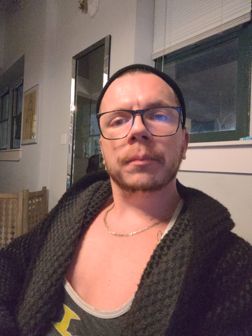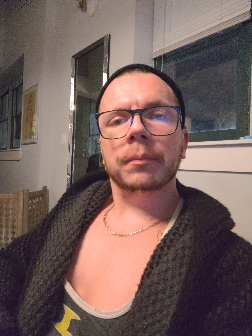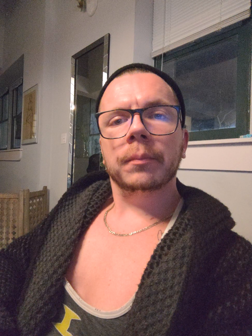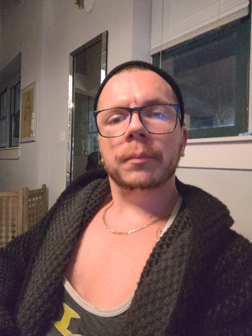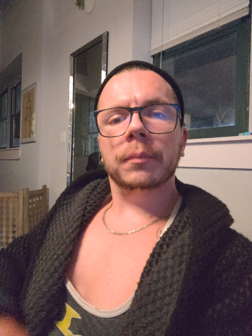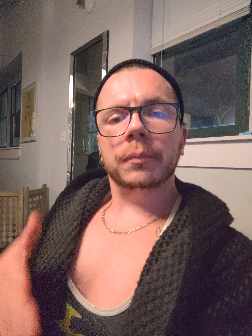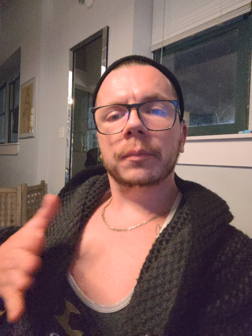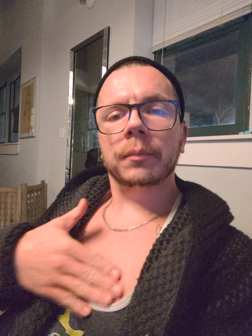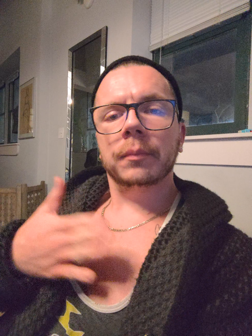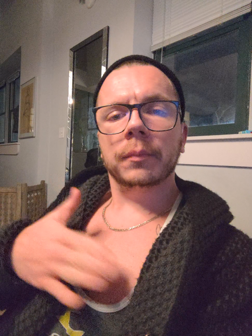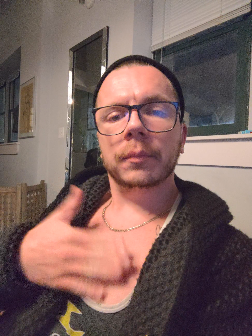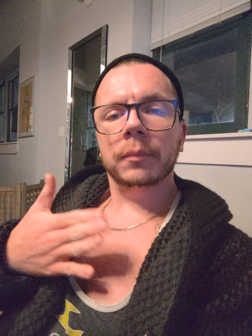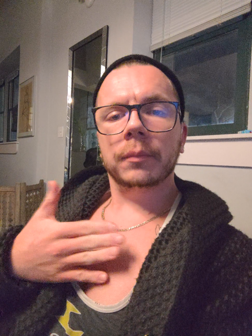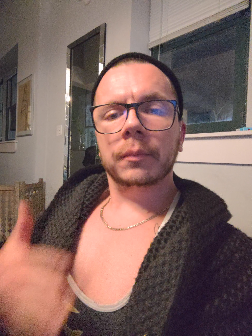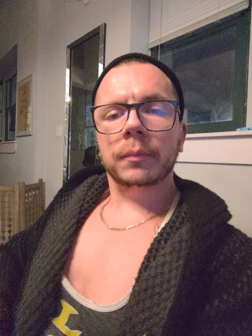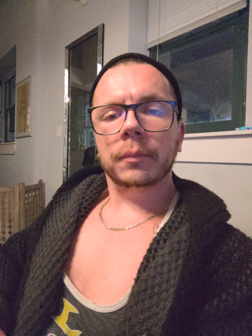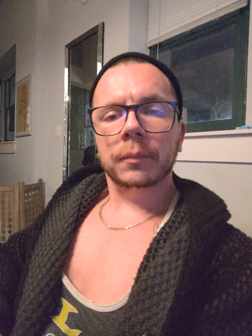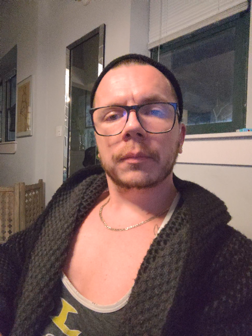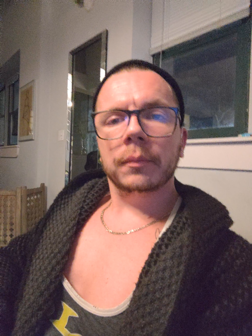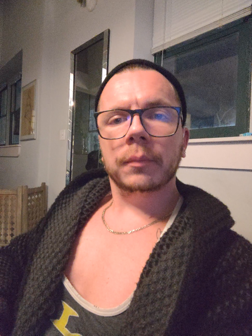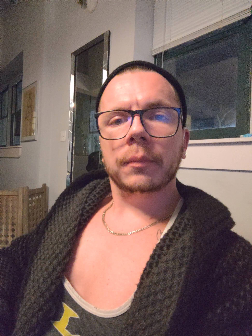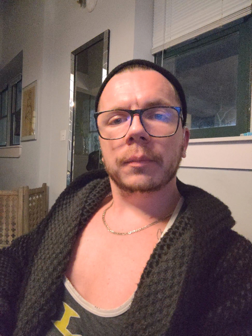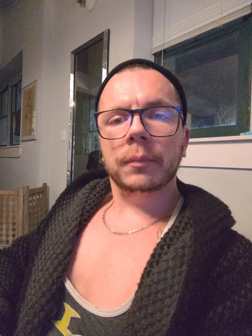happy